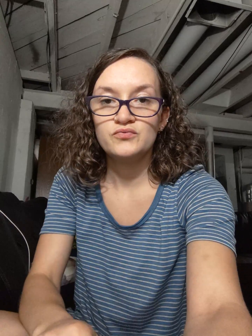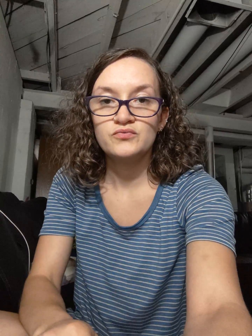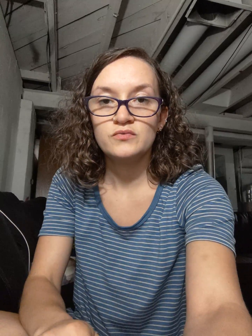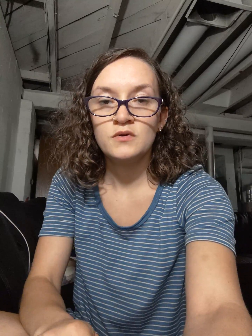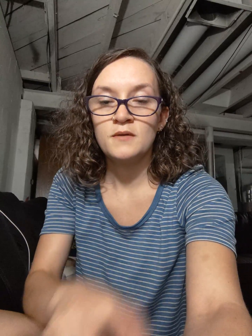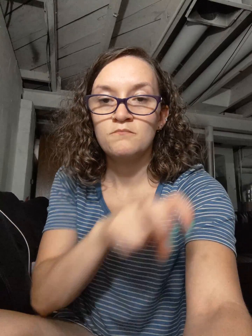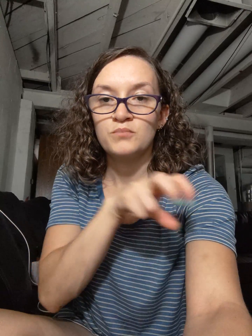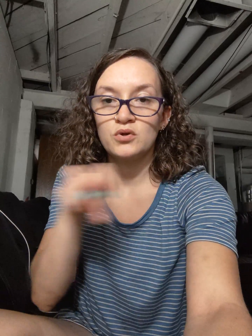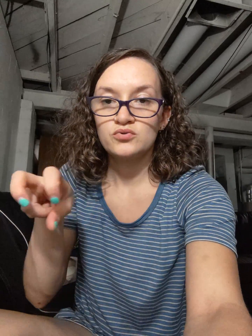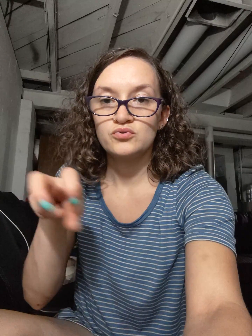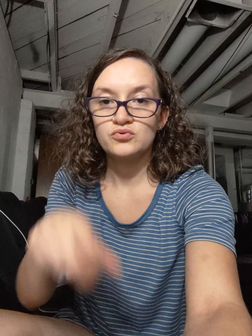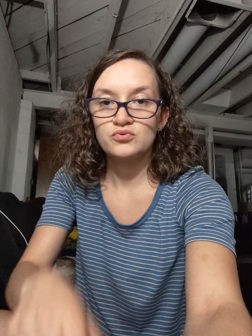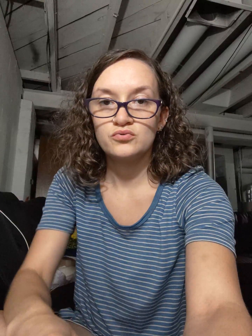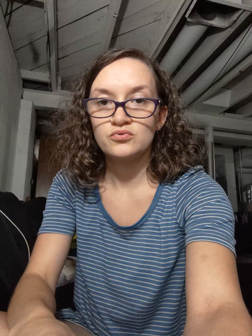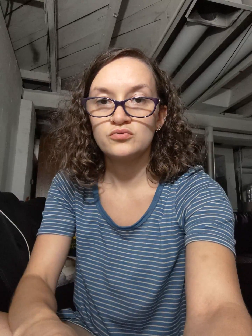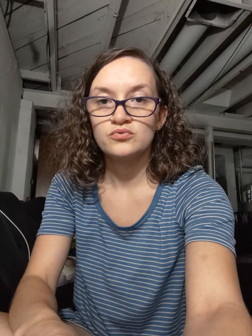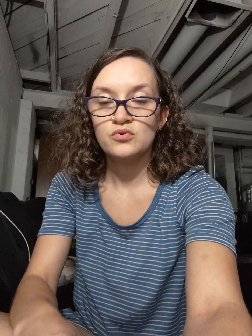bench